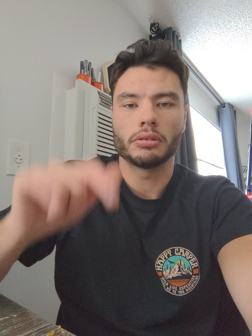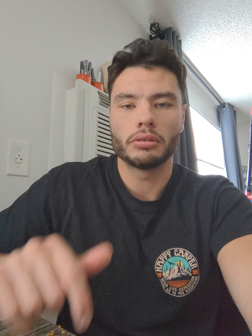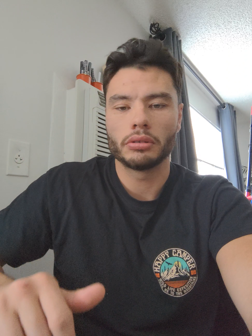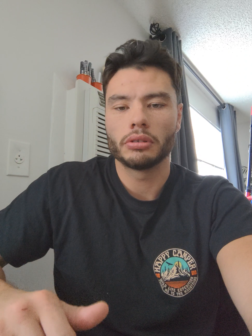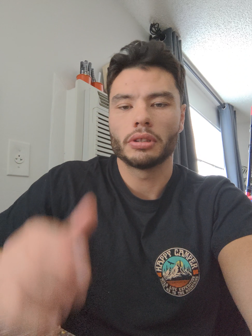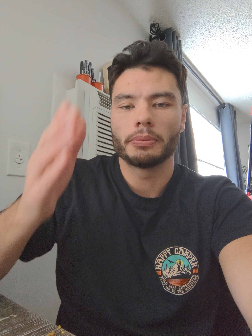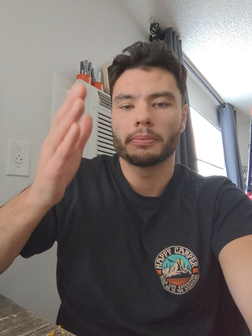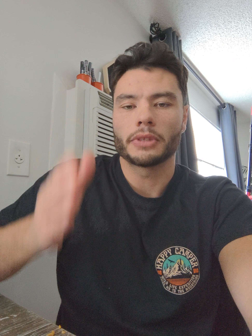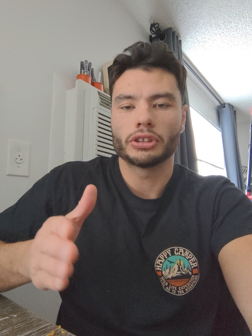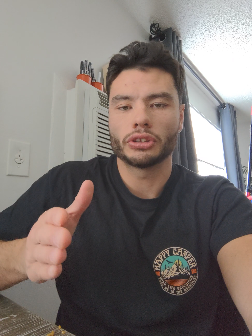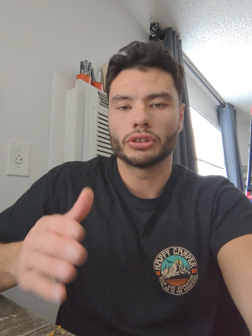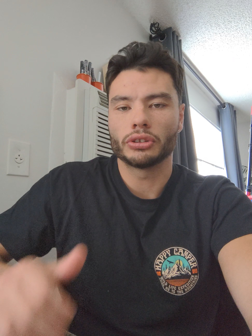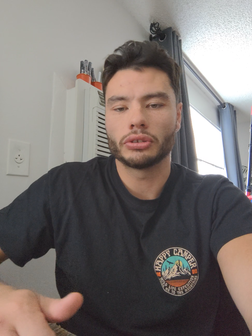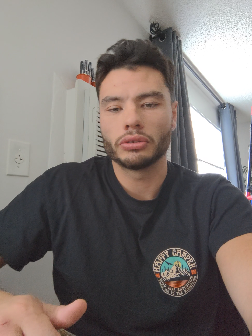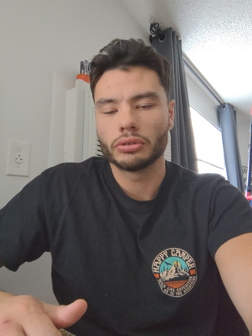person